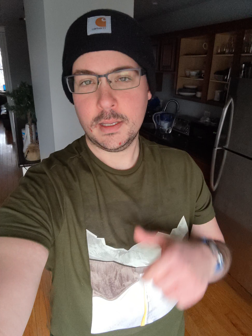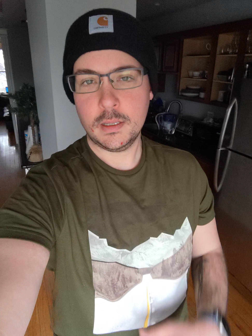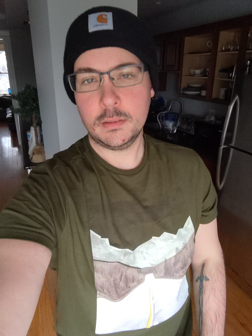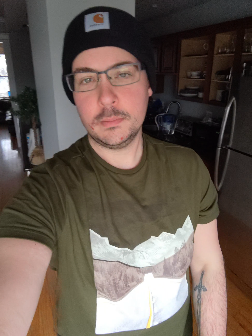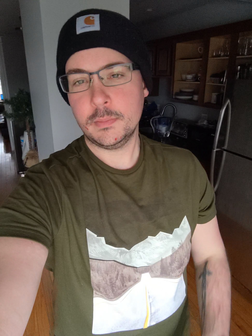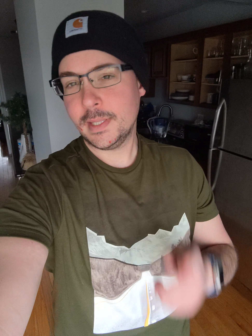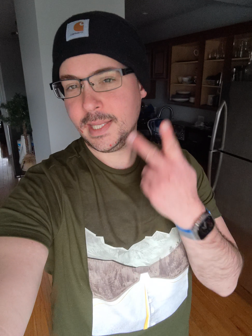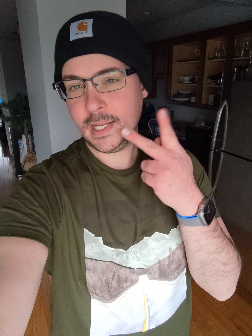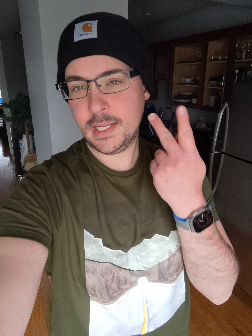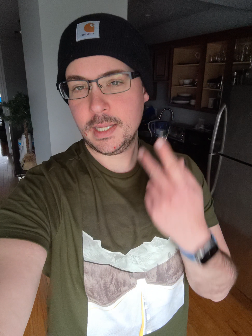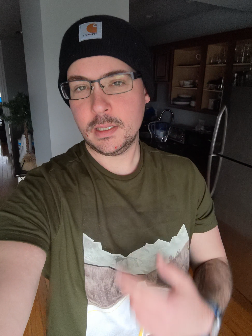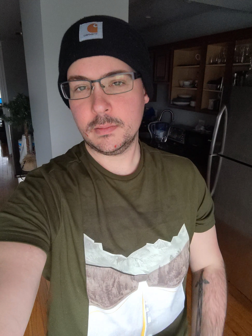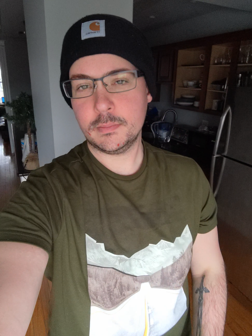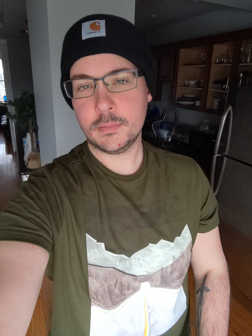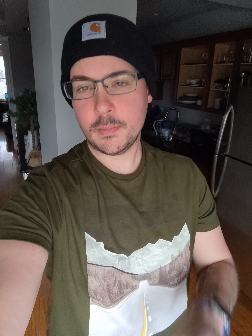kitty